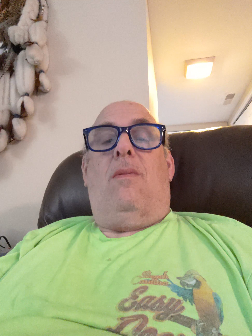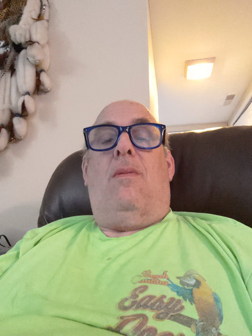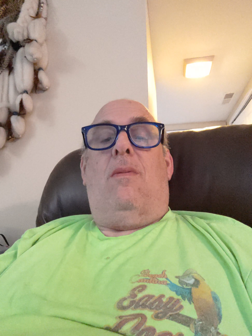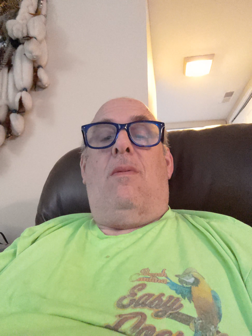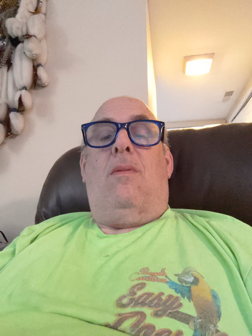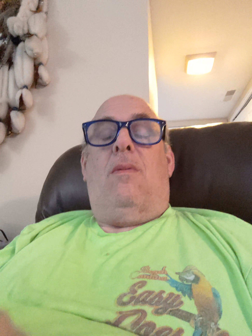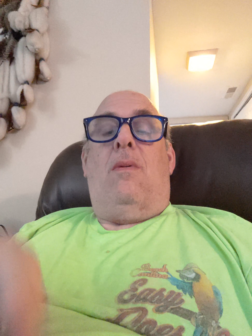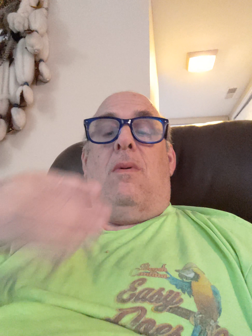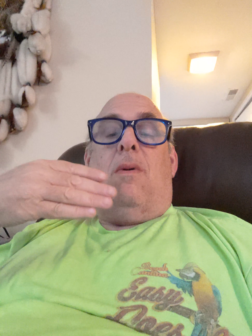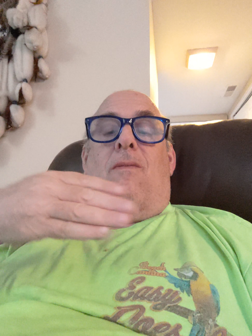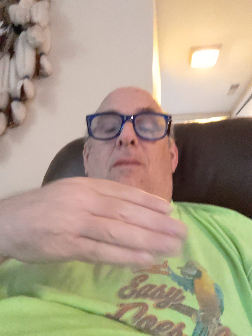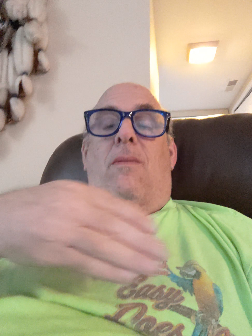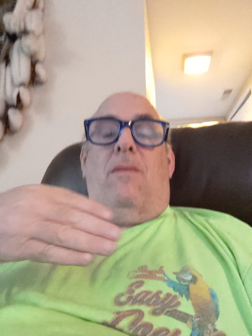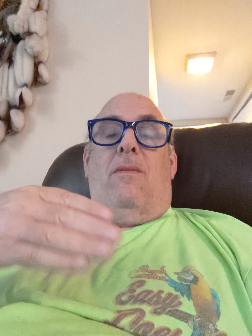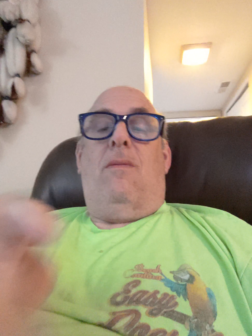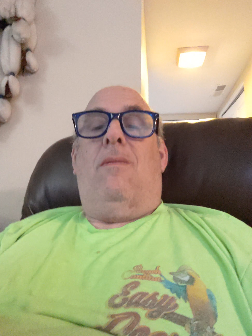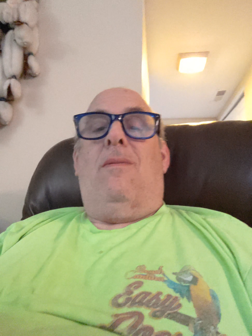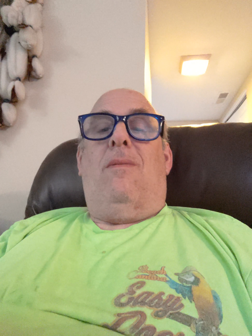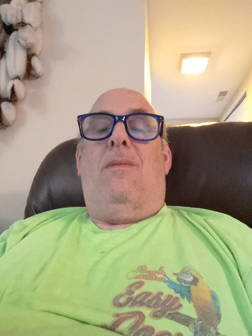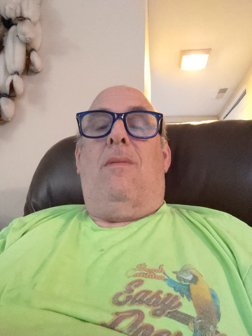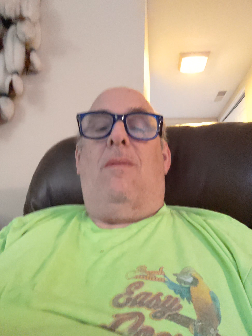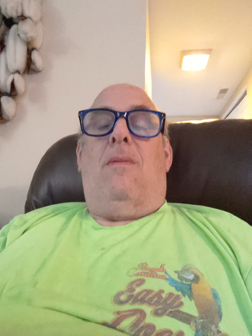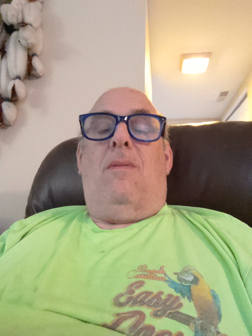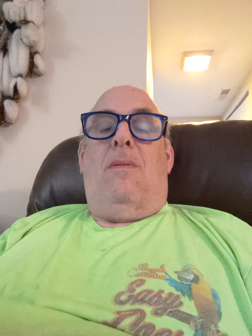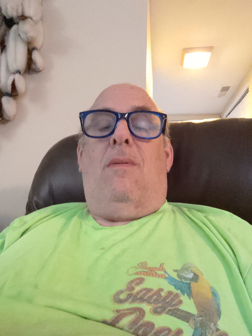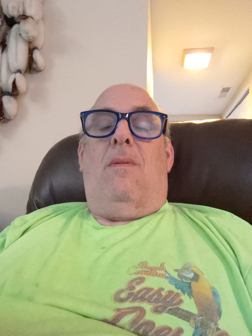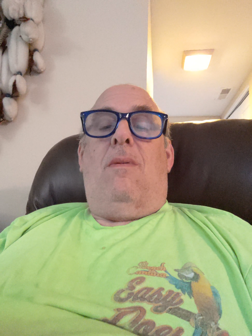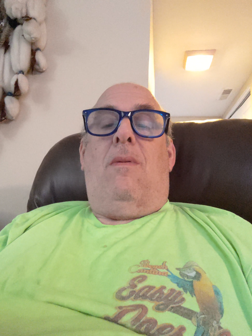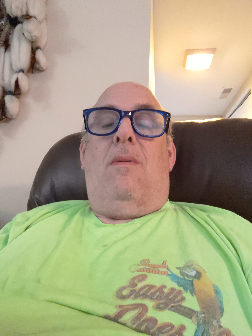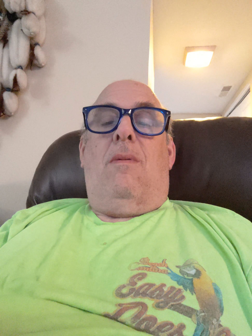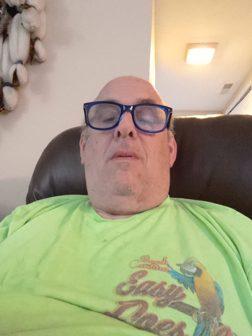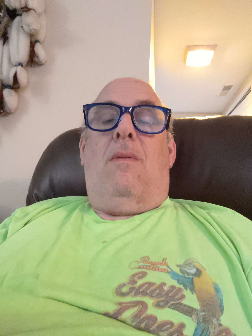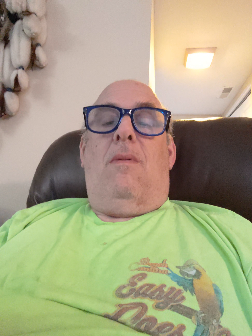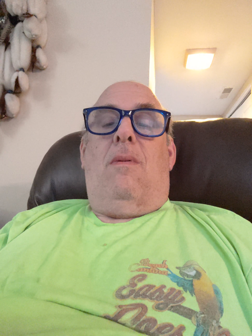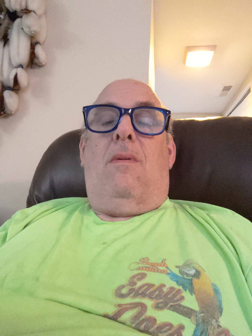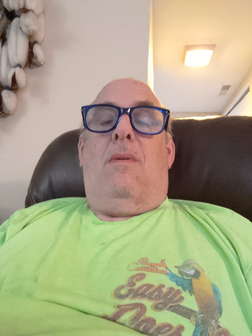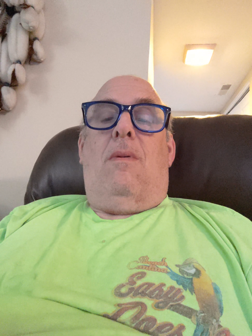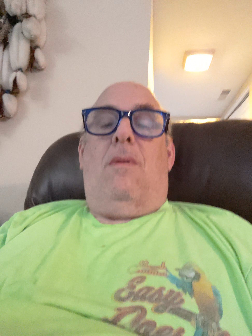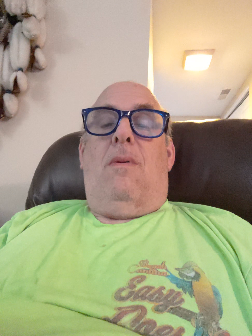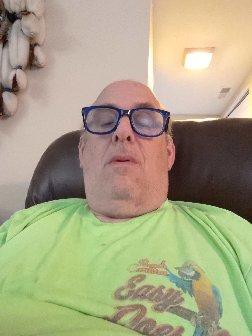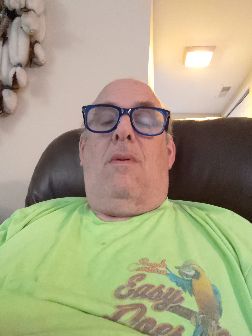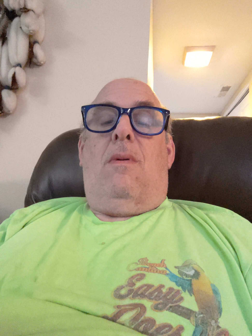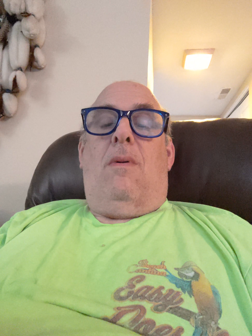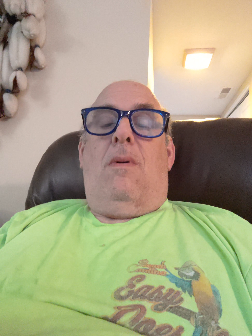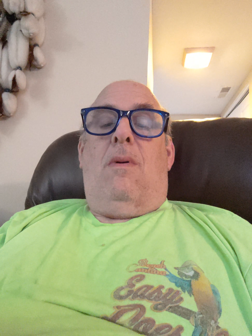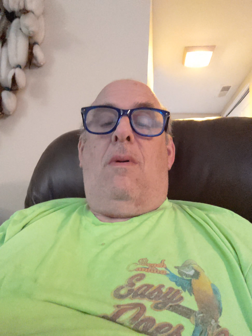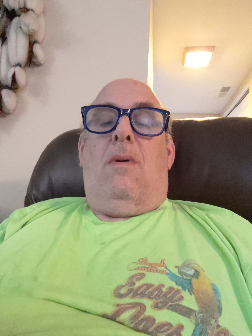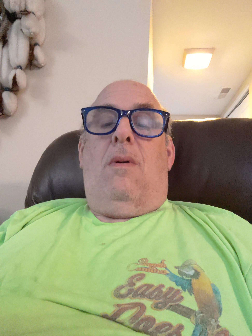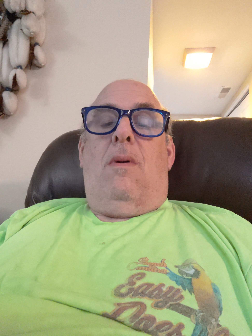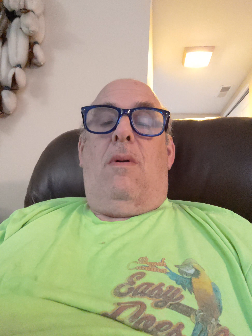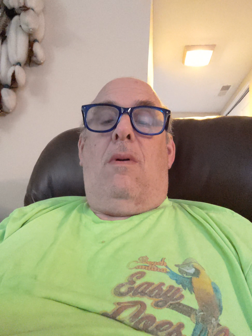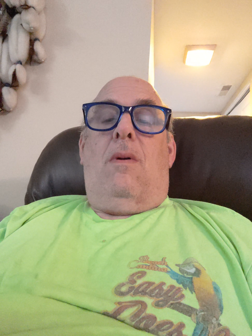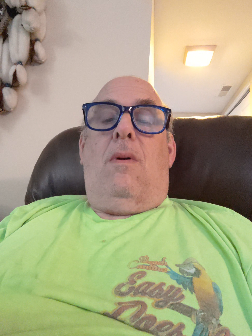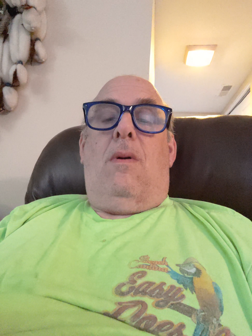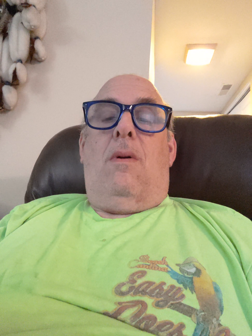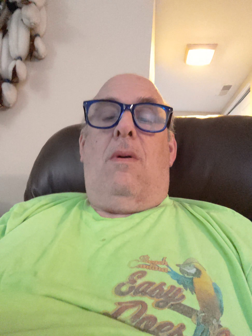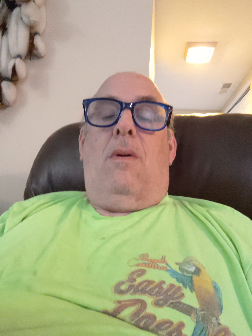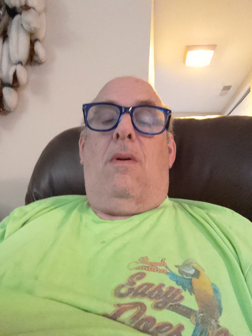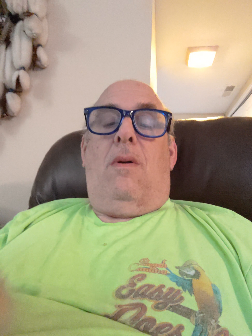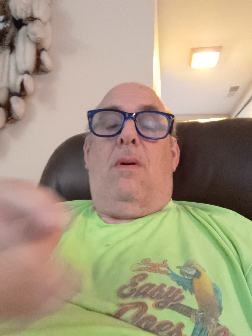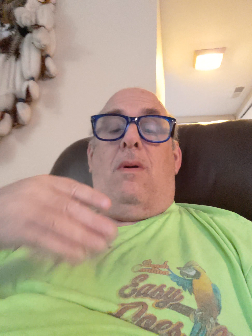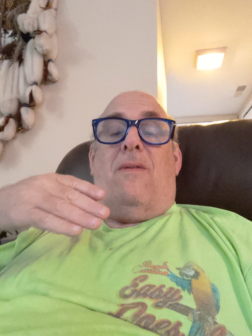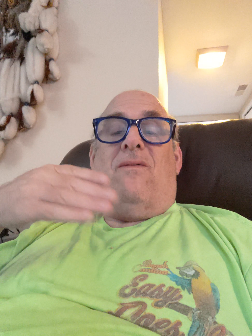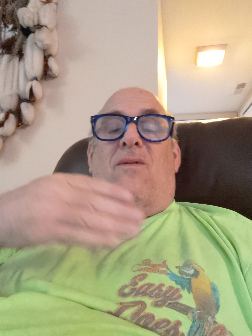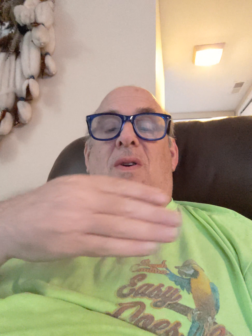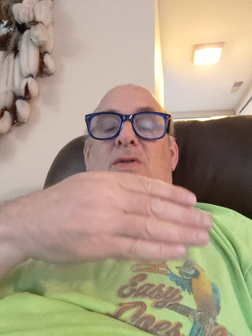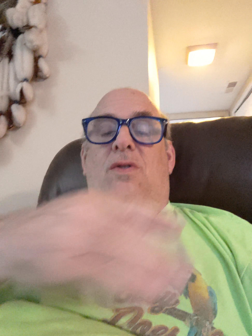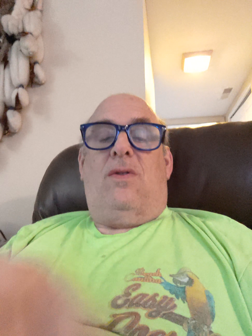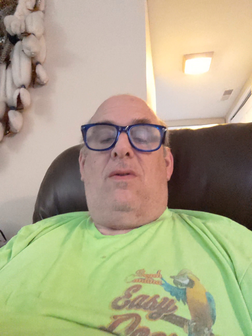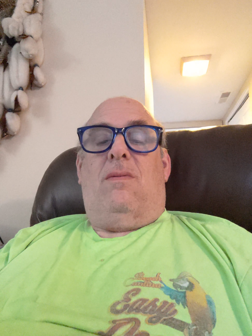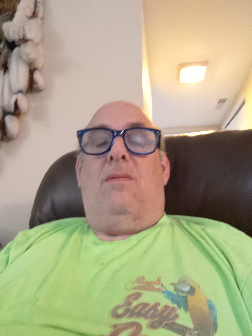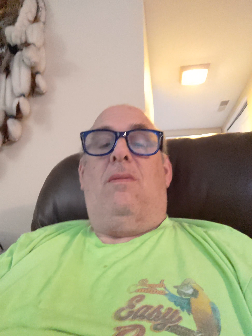fish